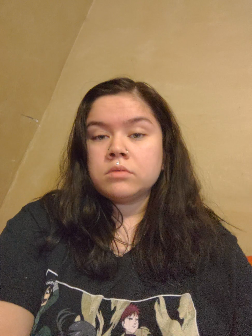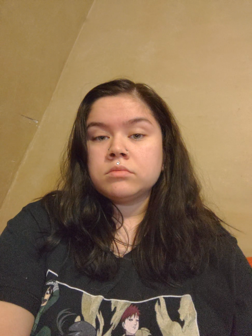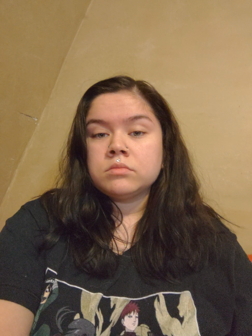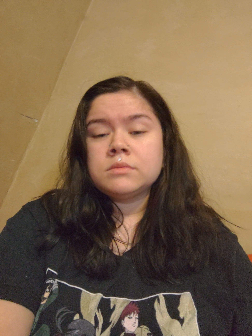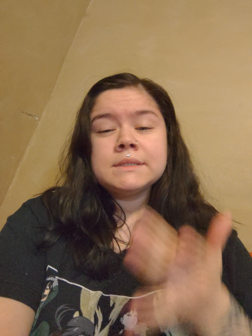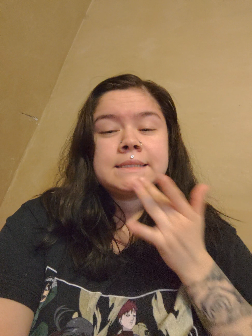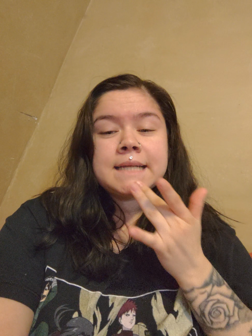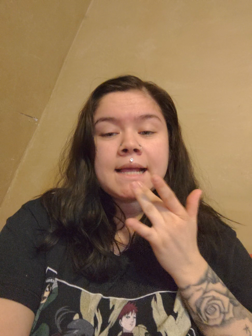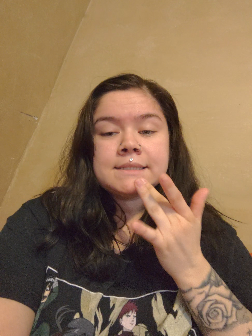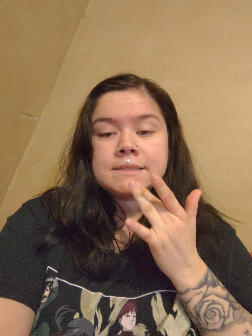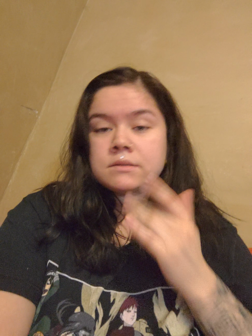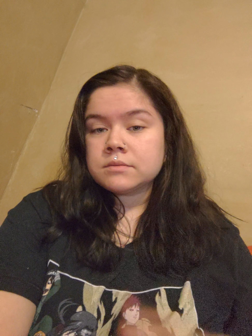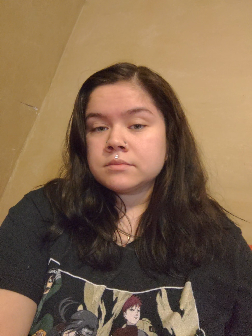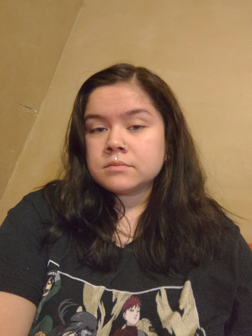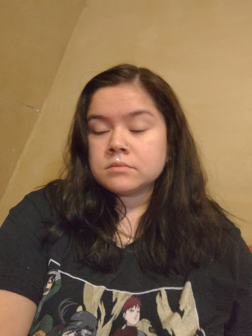taste